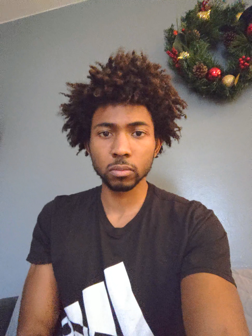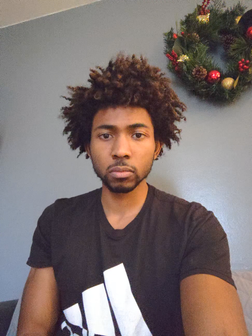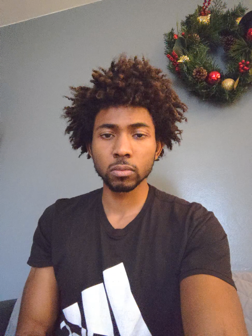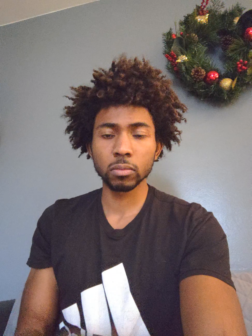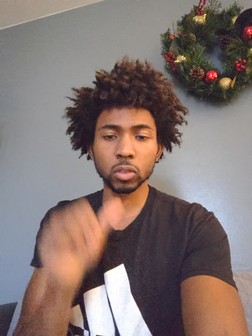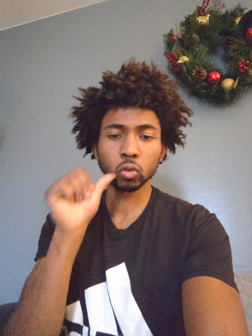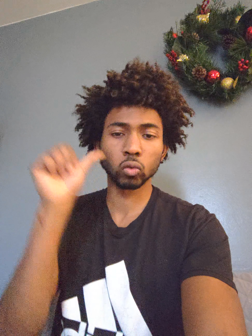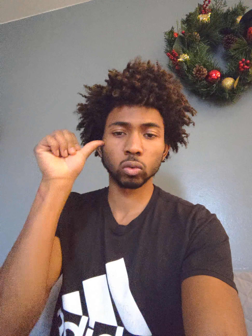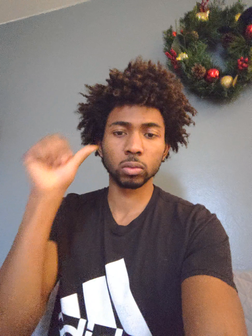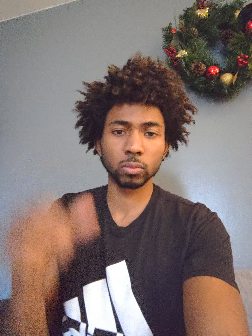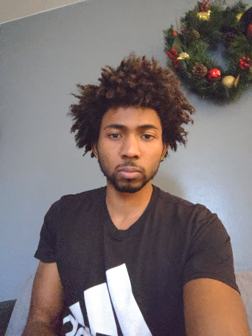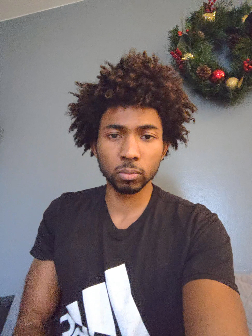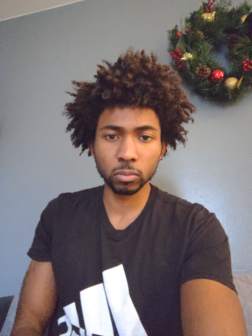yesterday